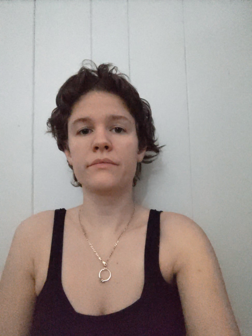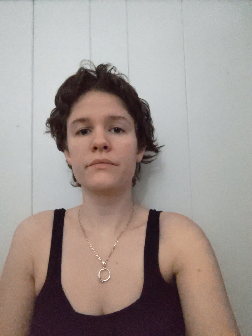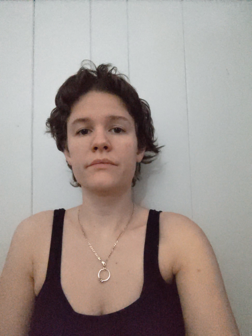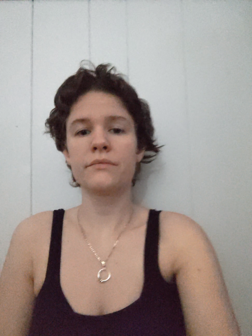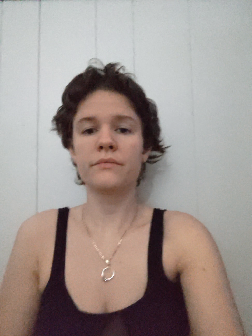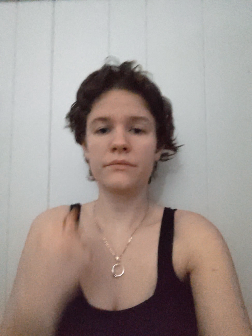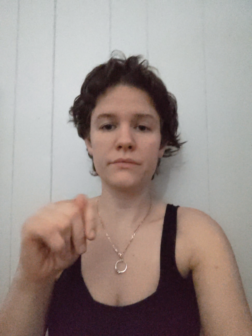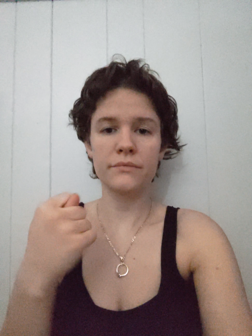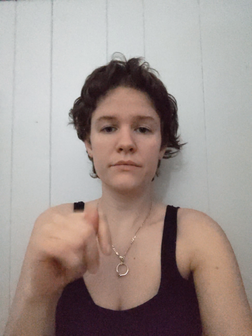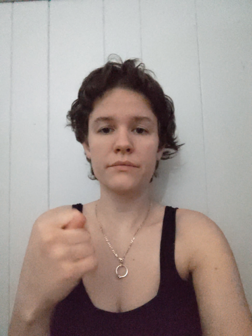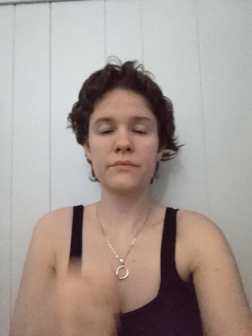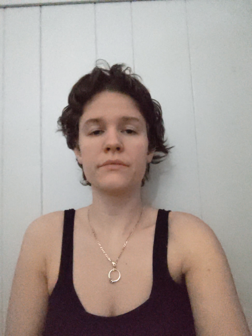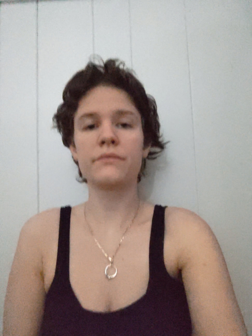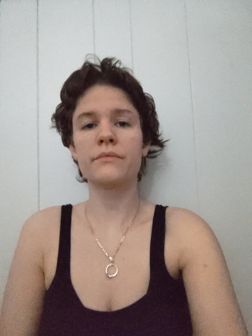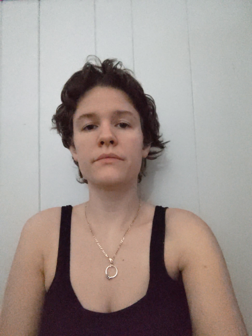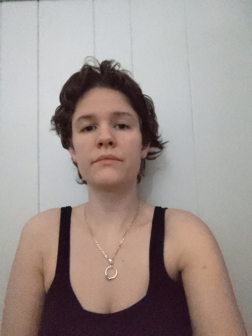toy